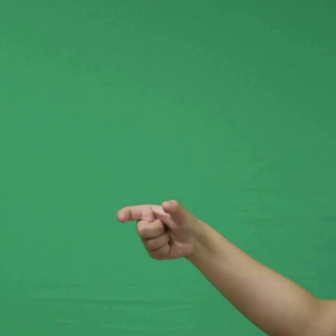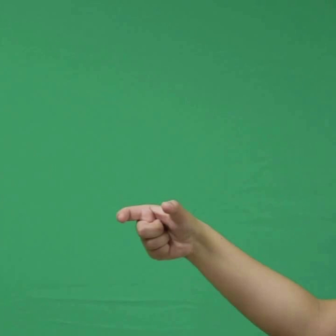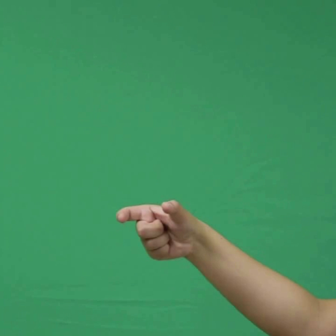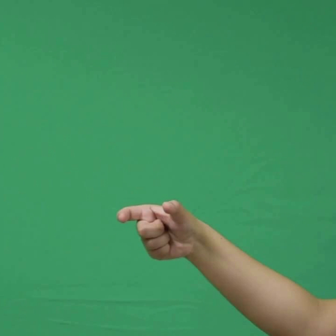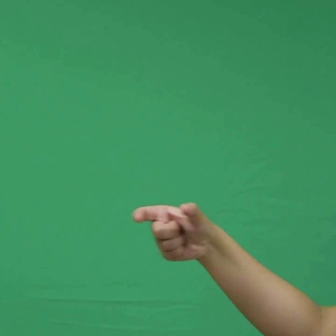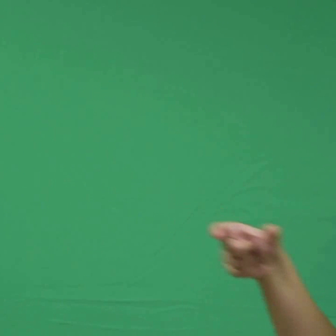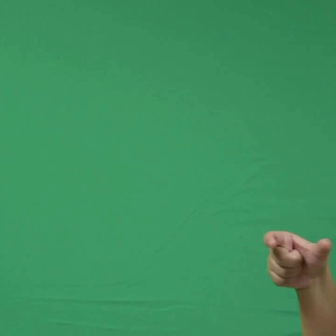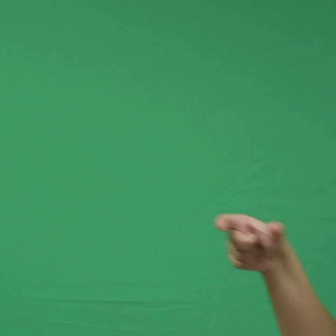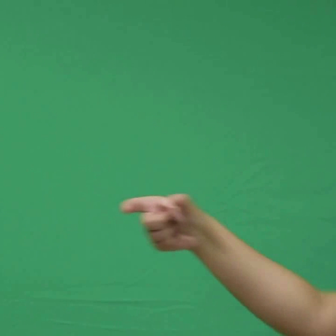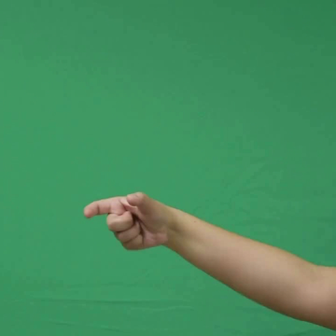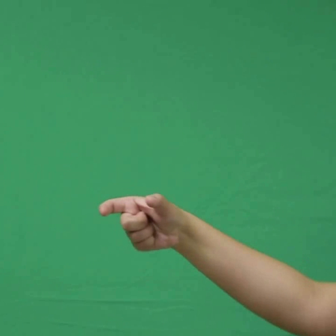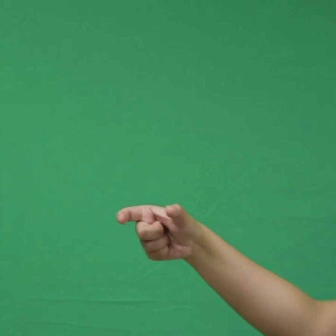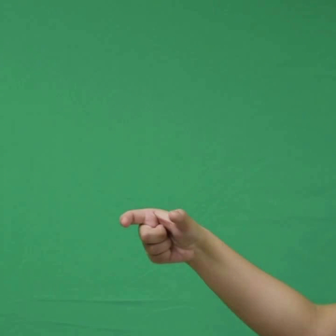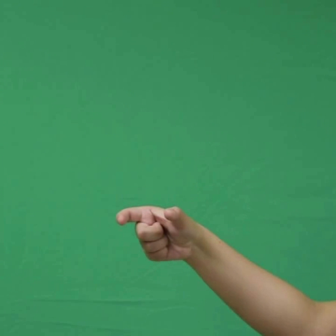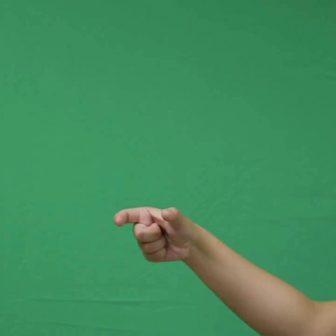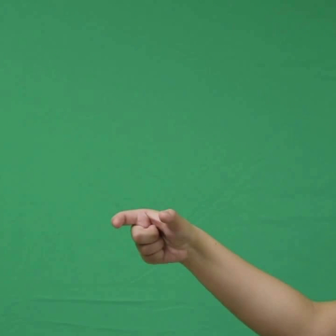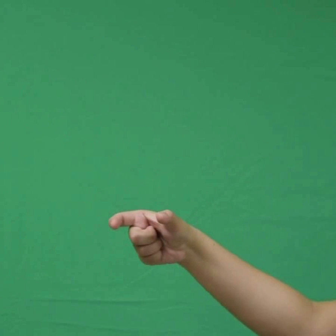X